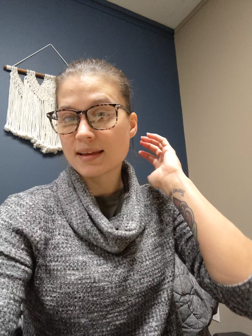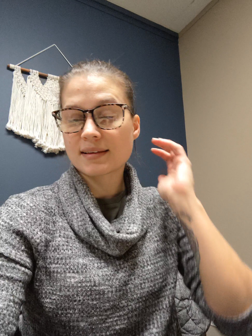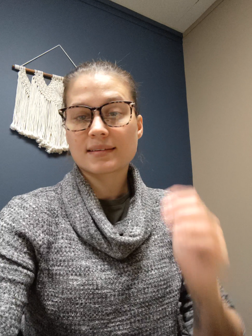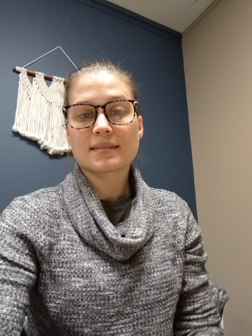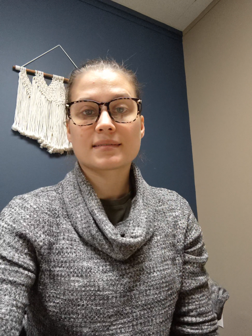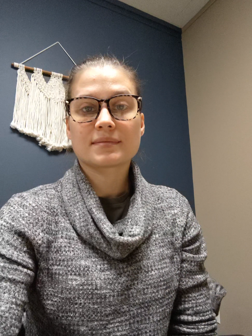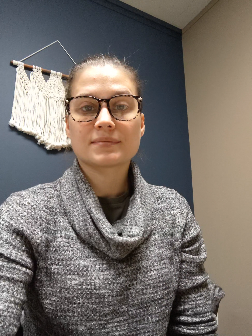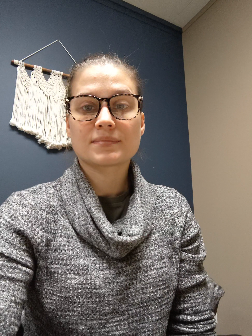lion